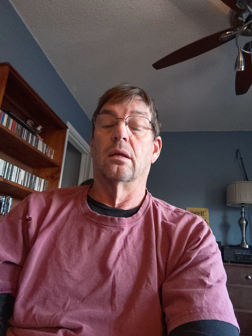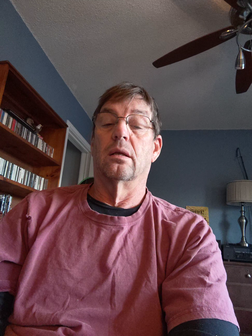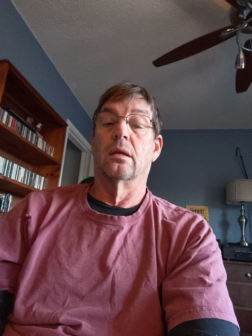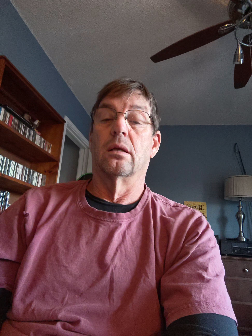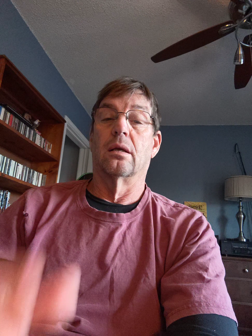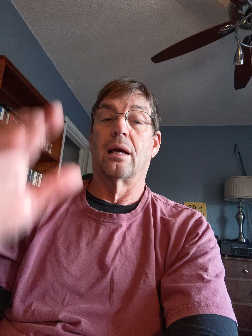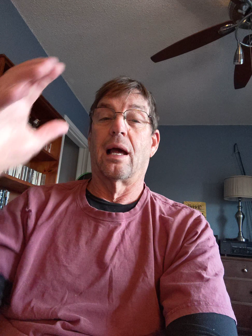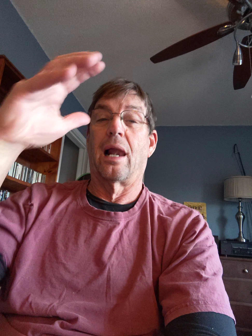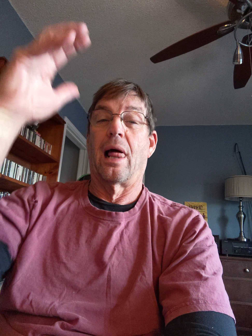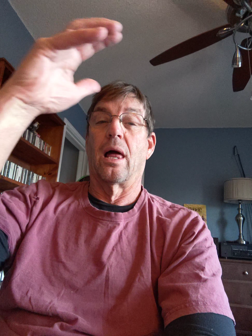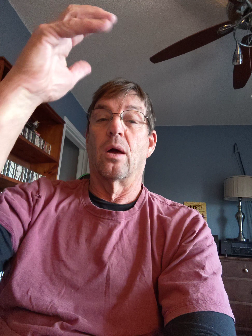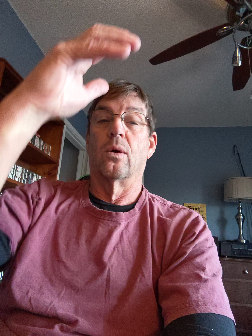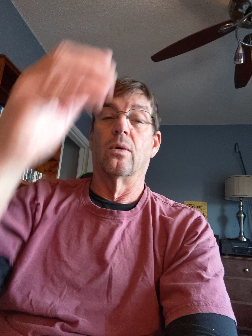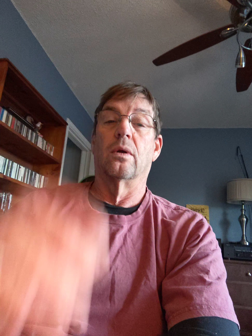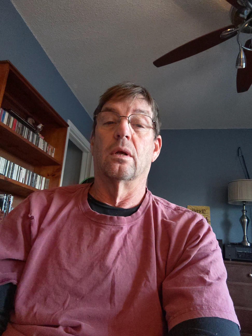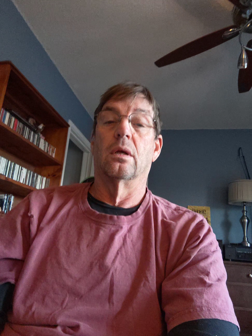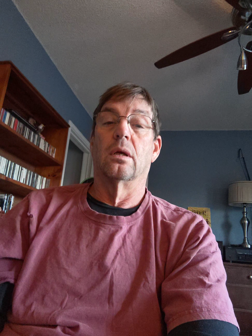cloud